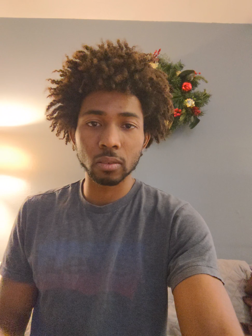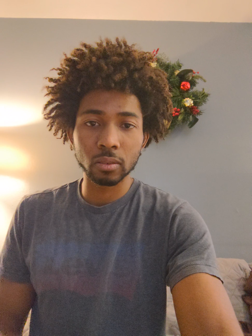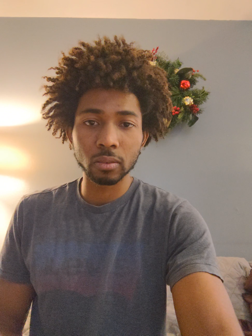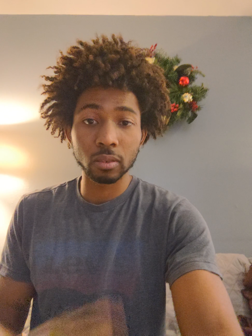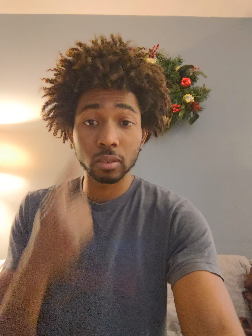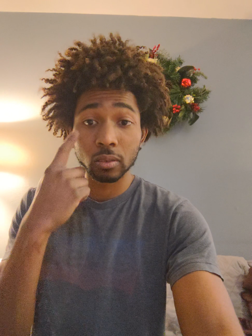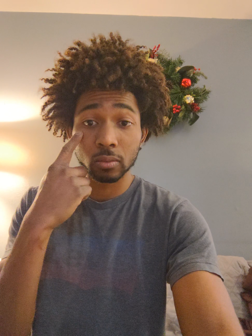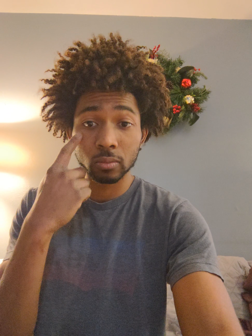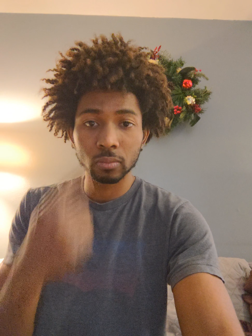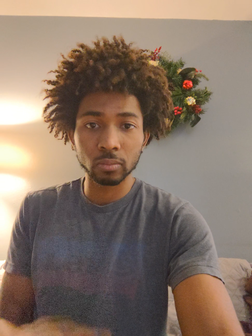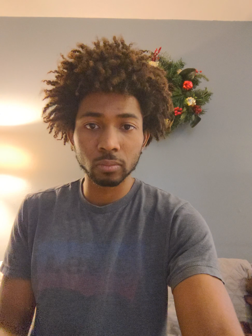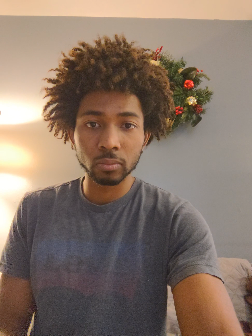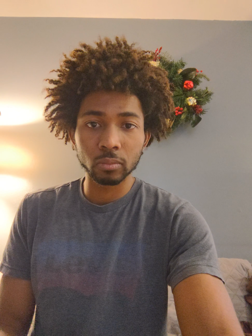eye